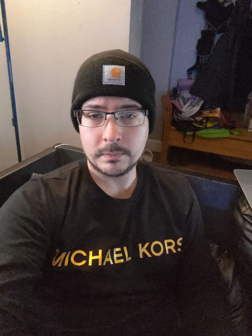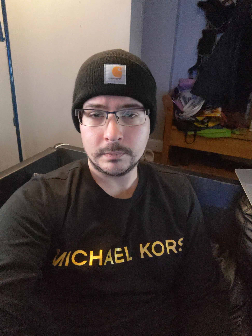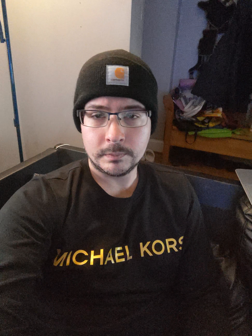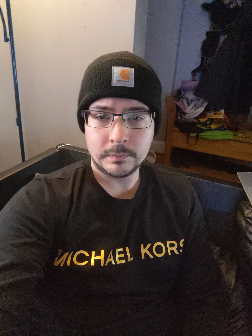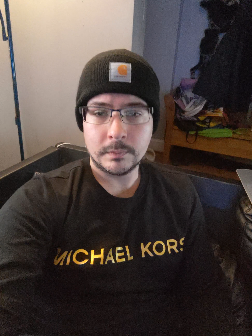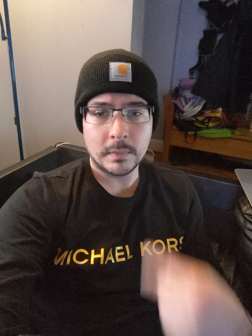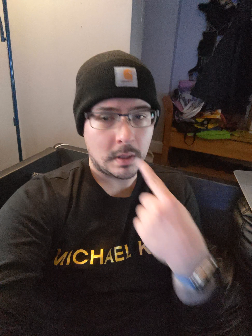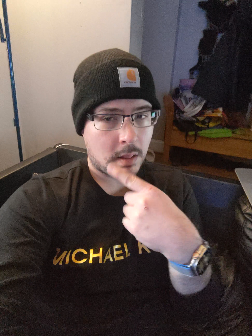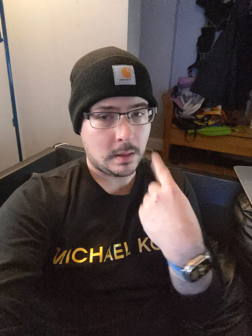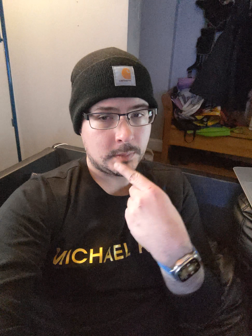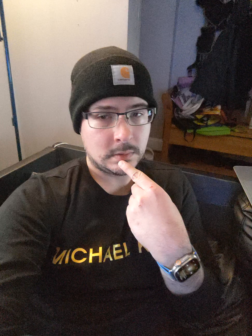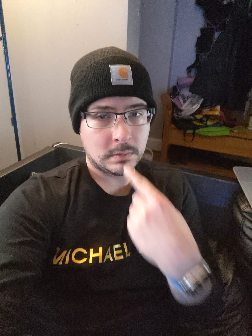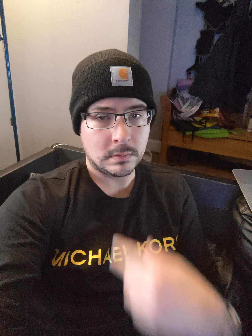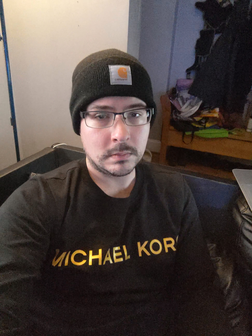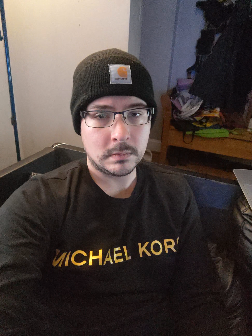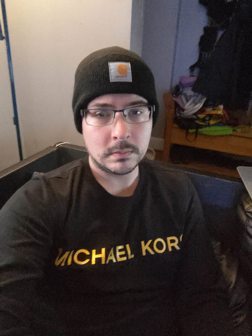lips